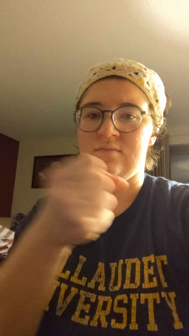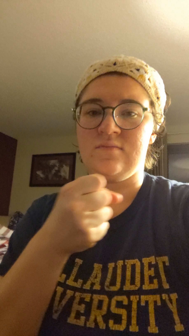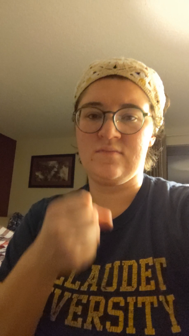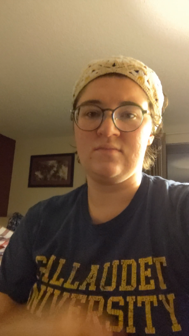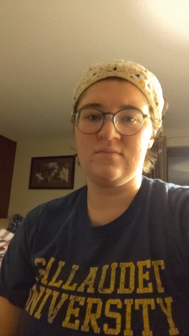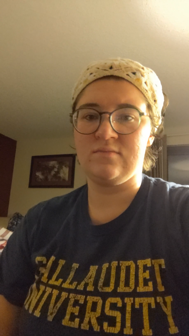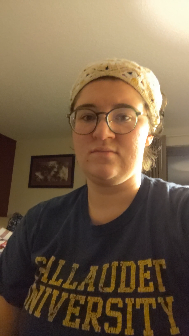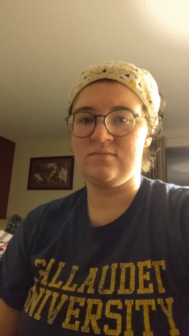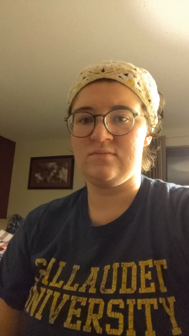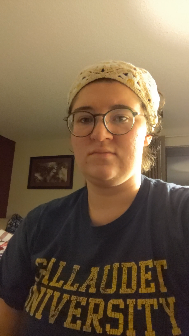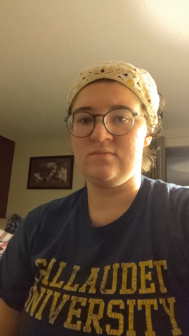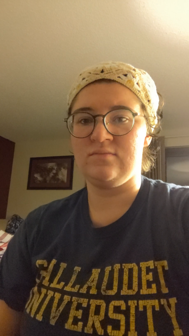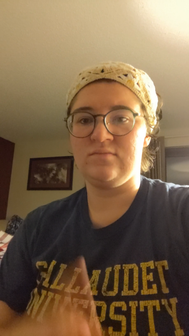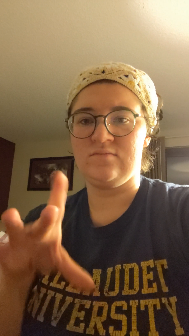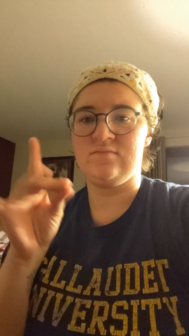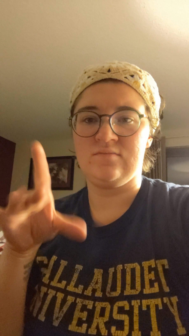choose